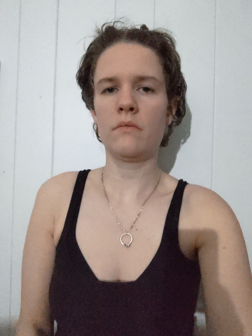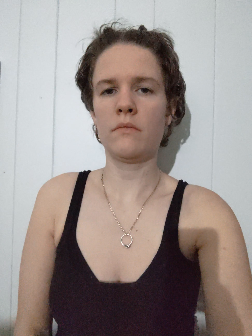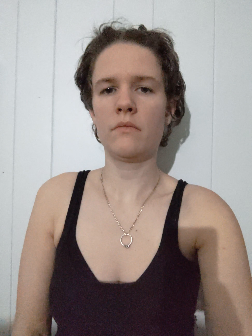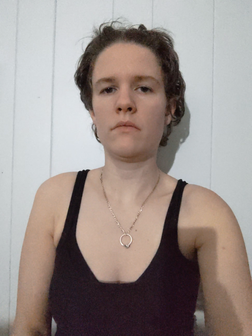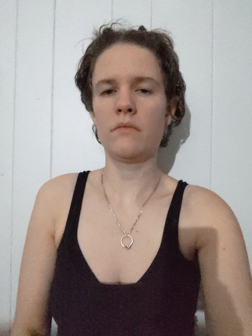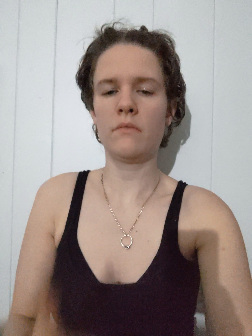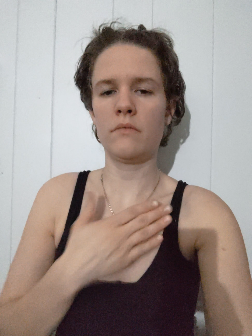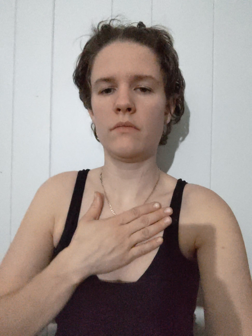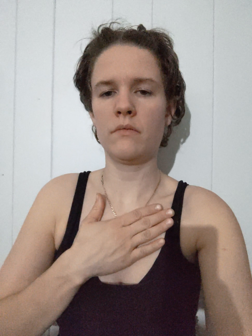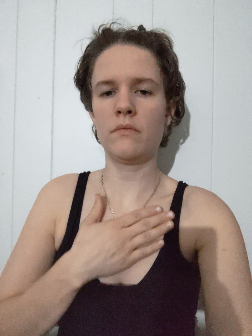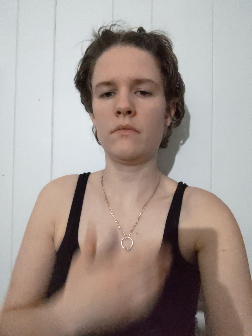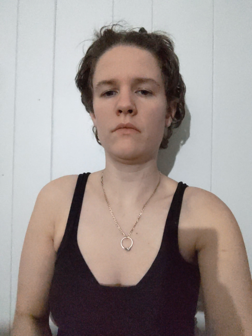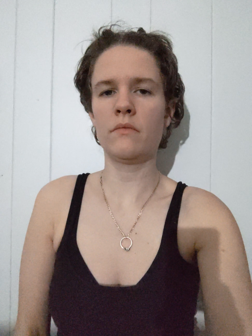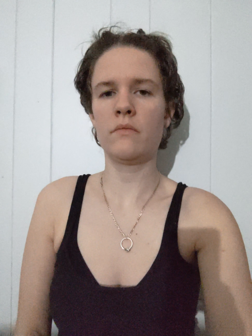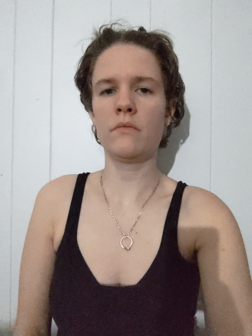my